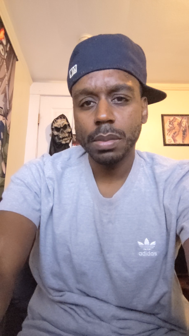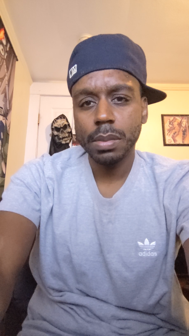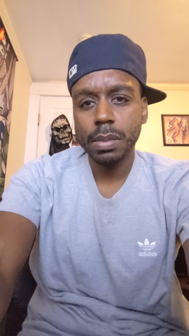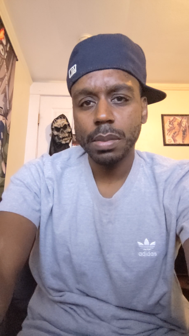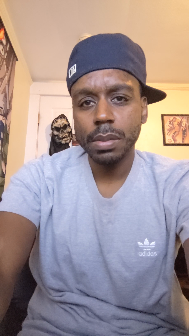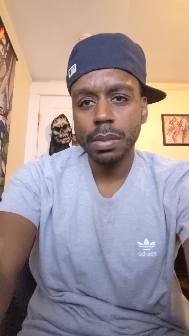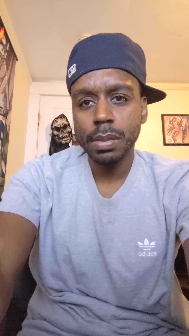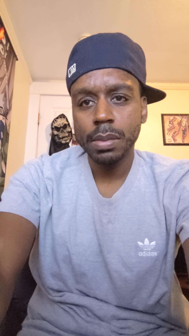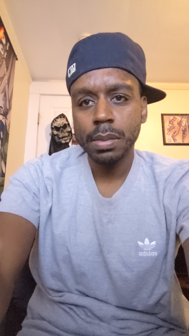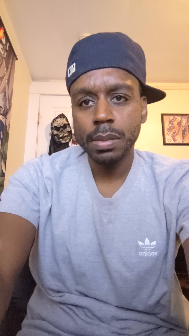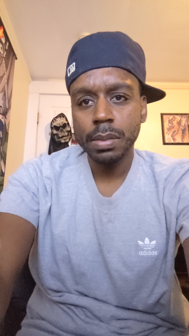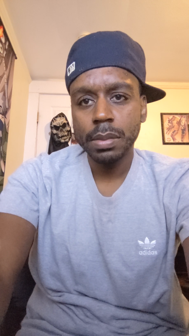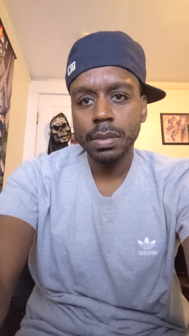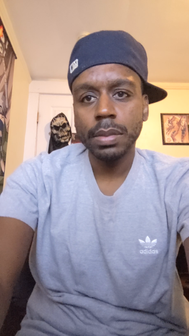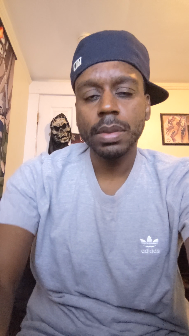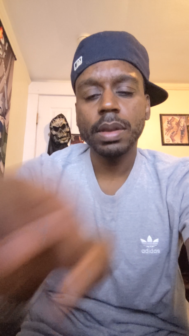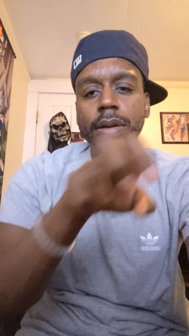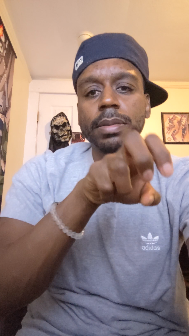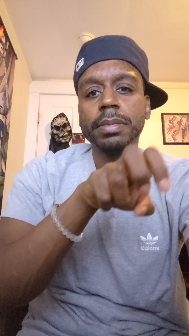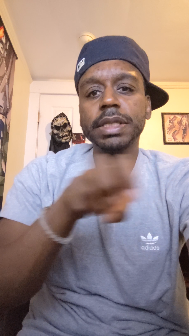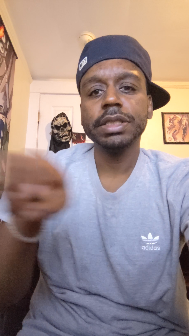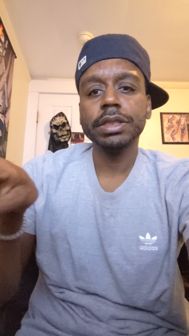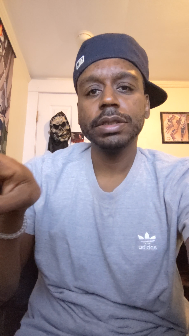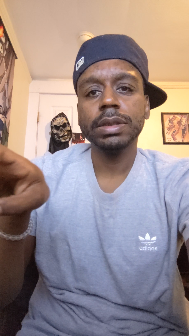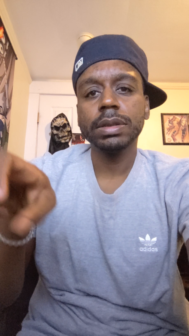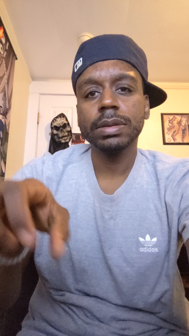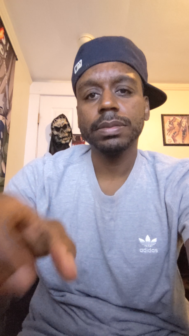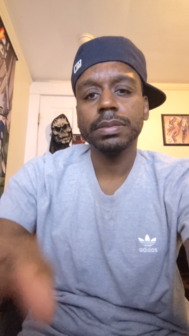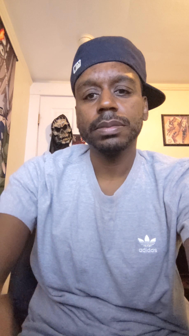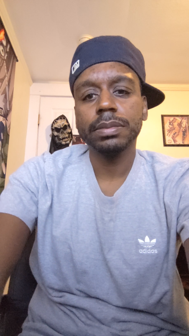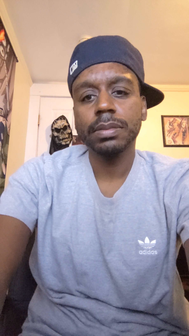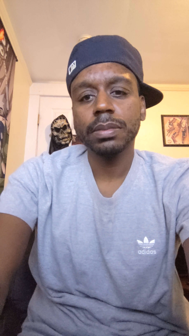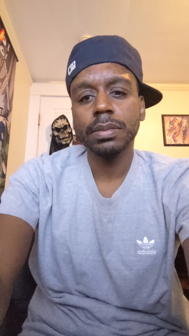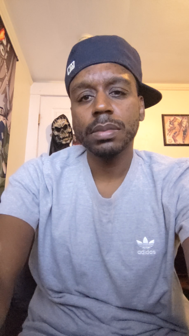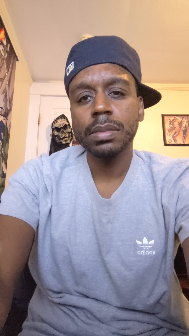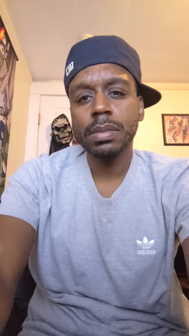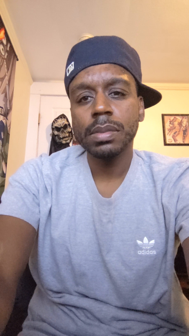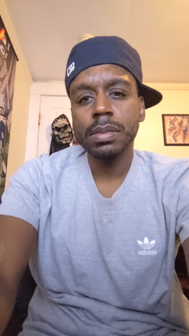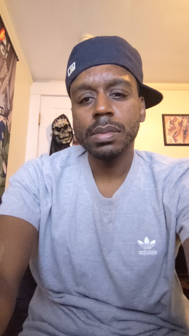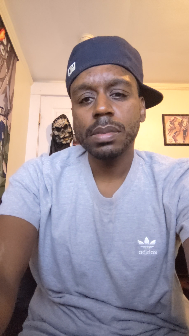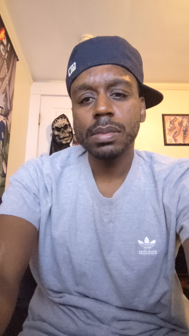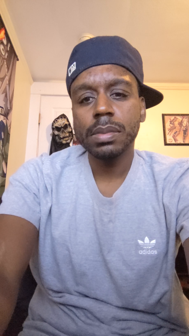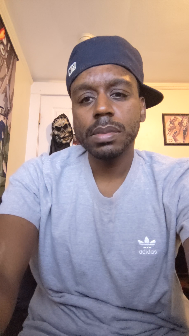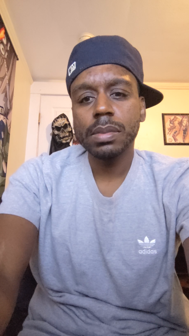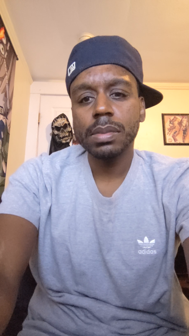bench